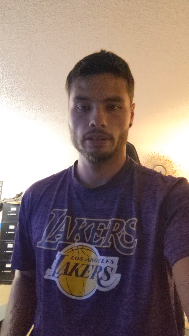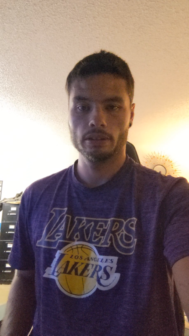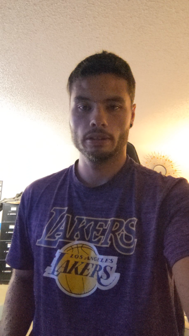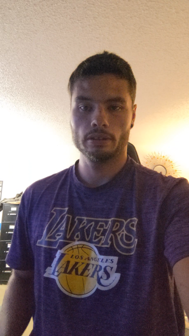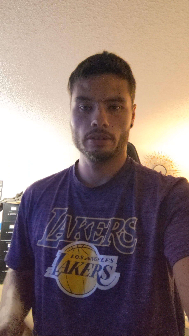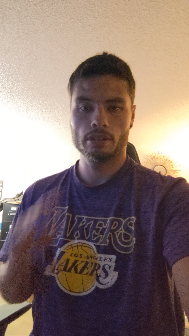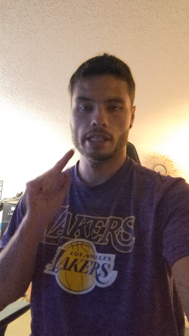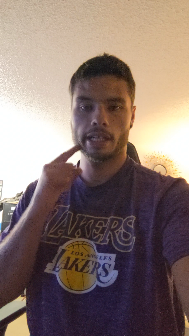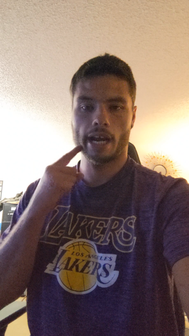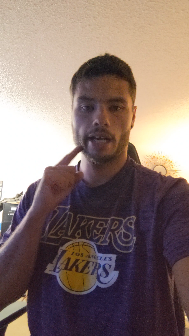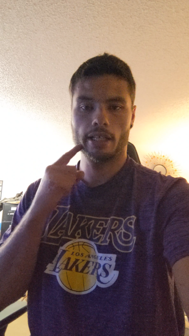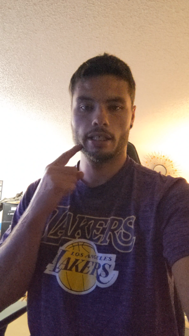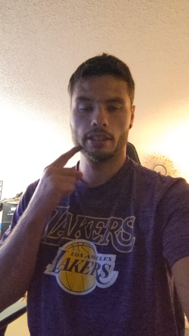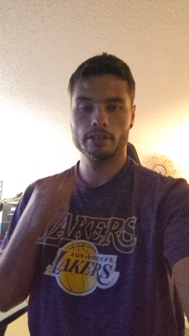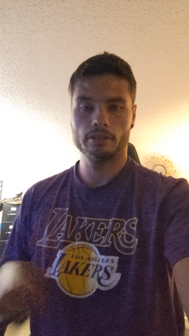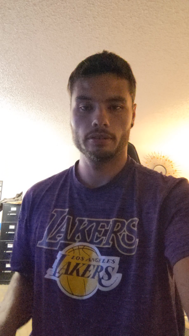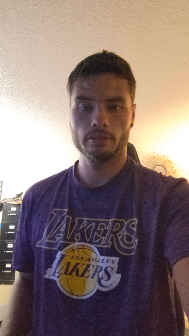candy